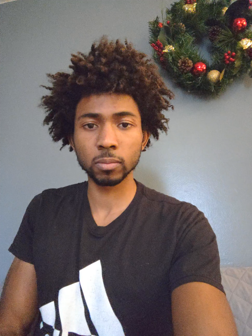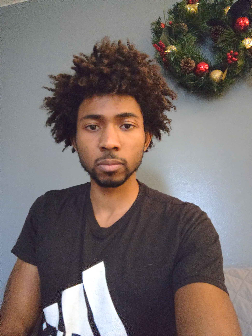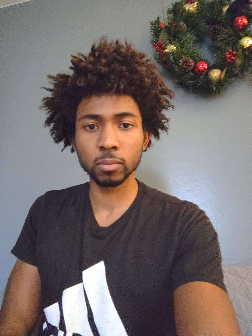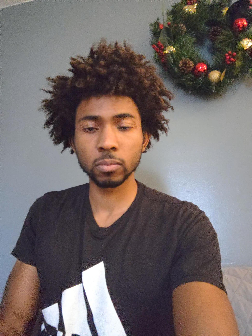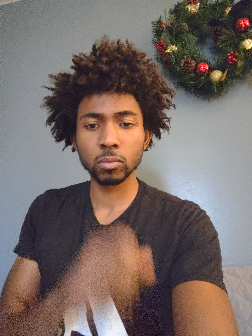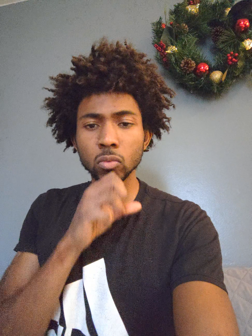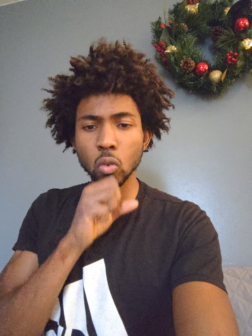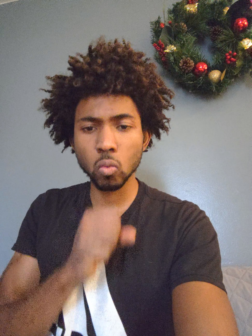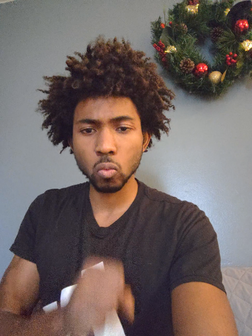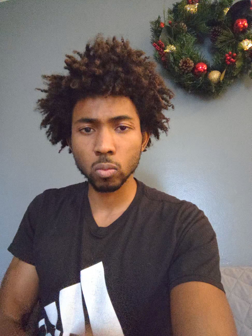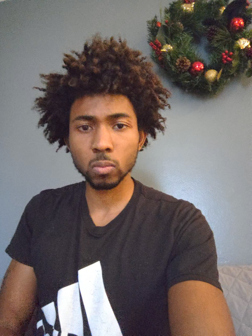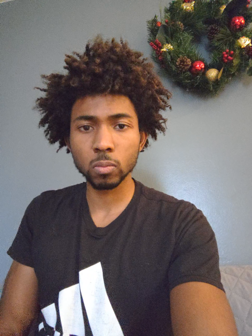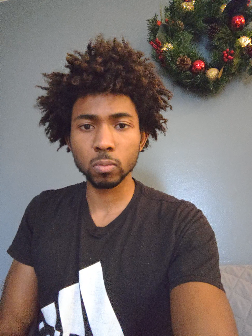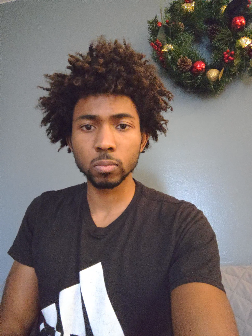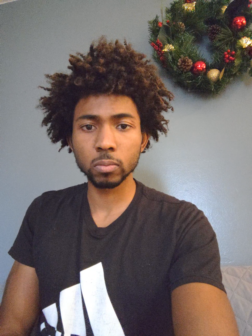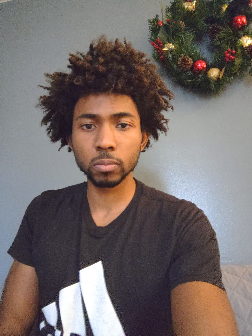old